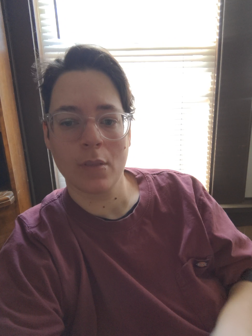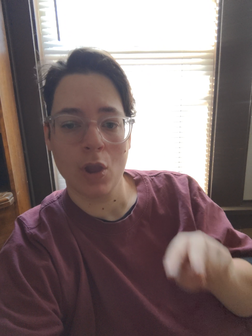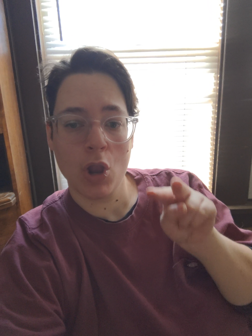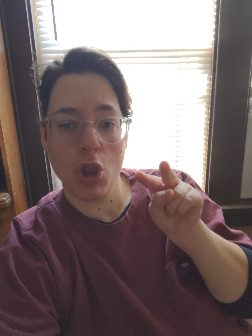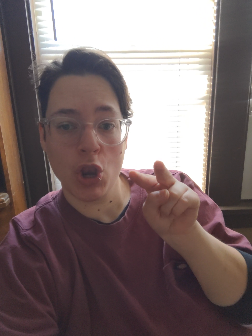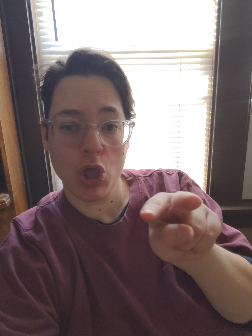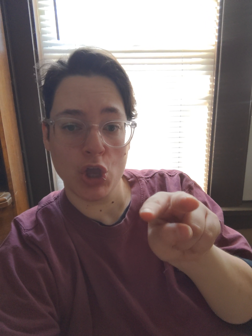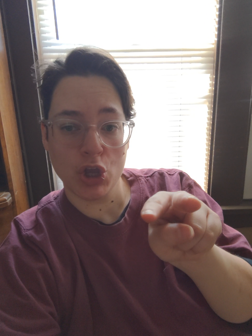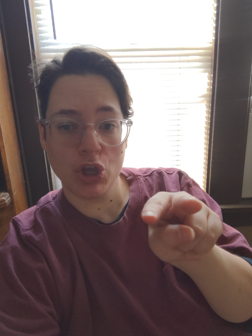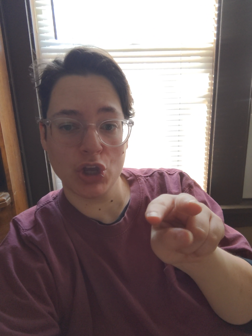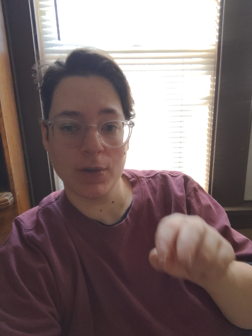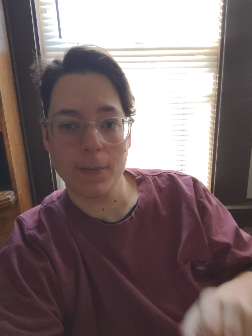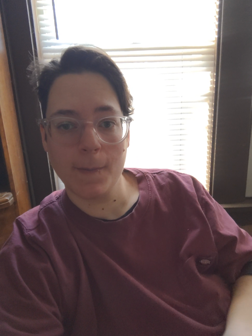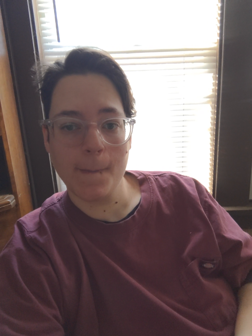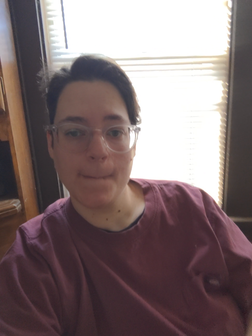look